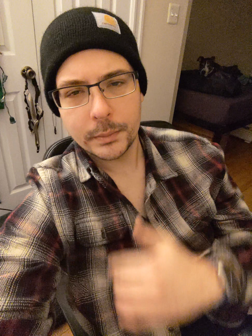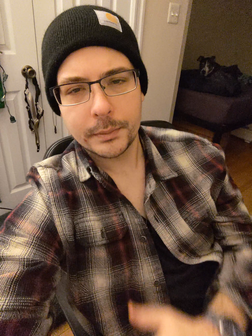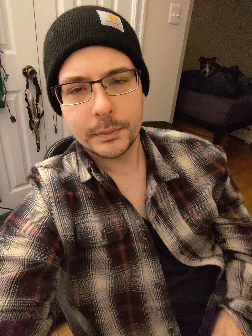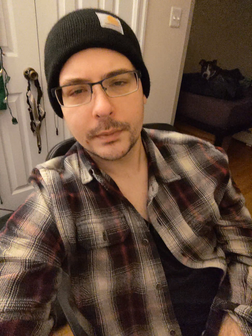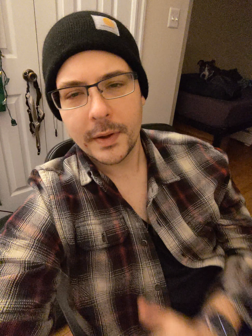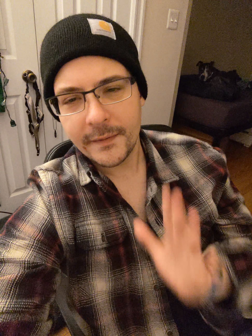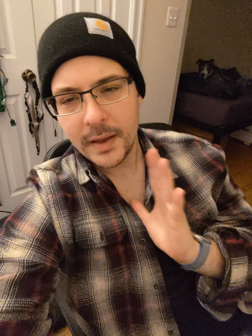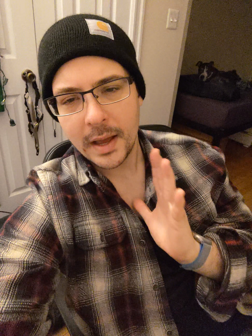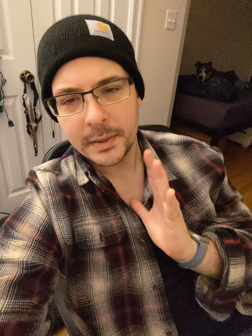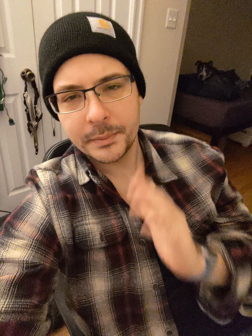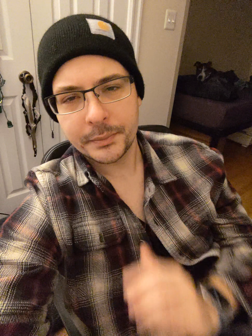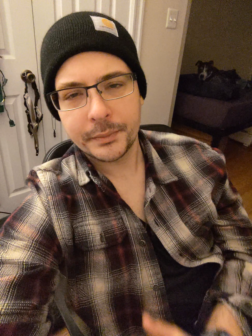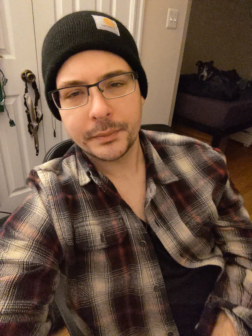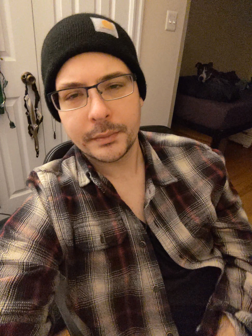fine